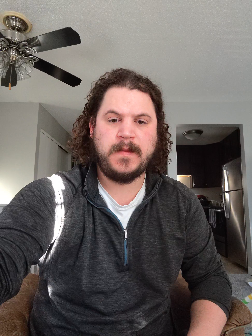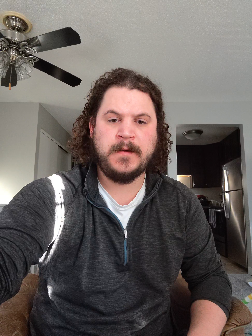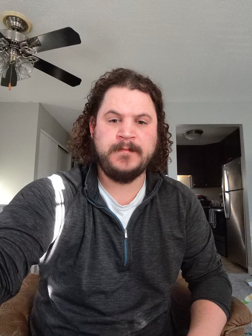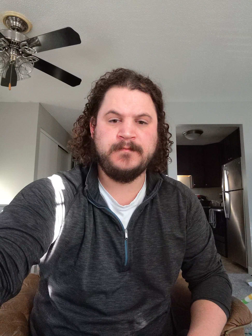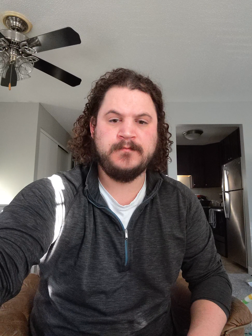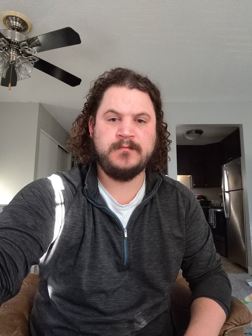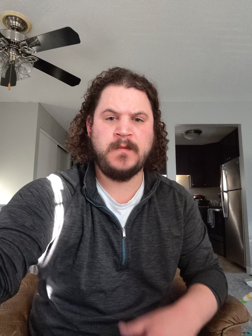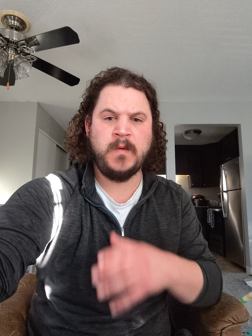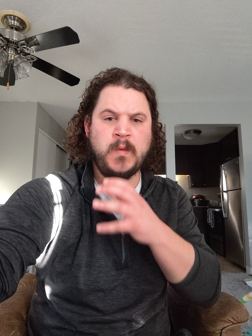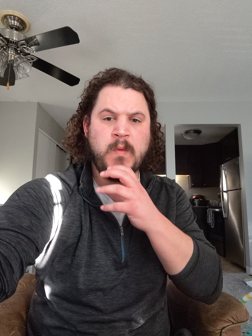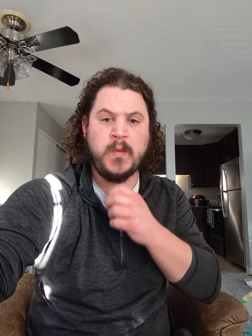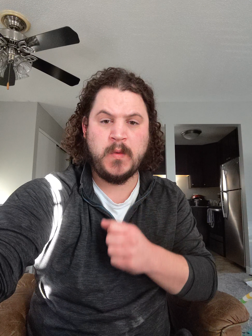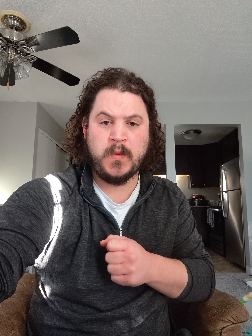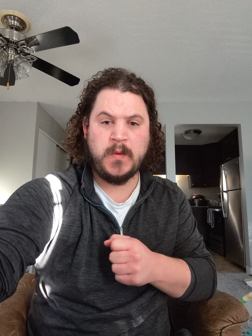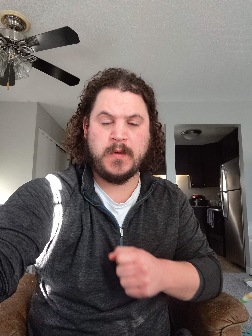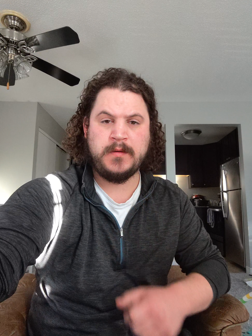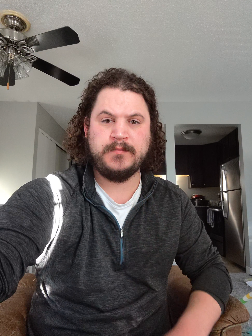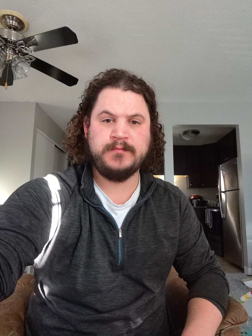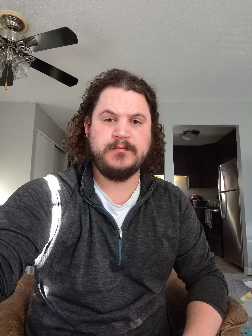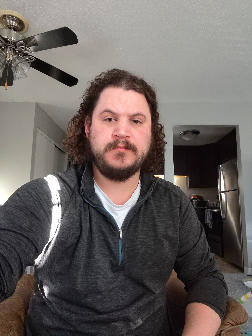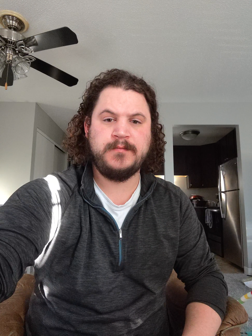old